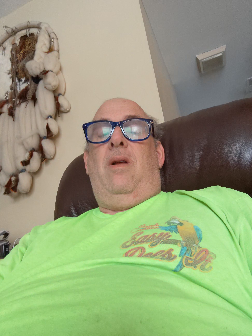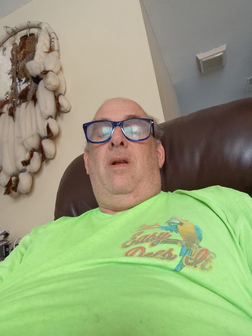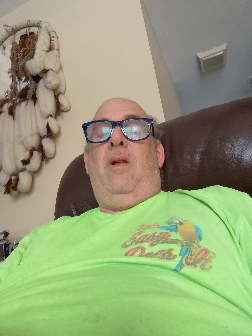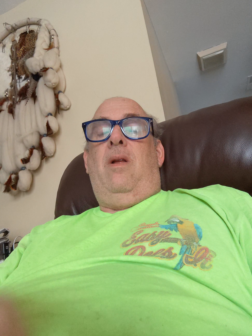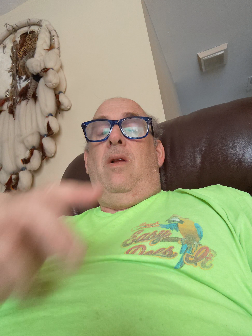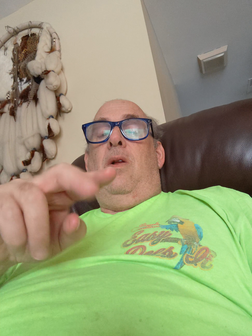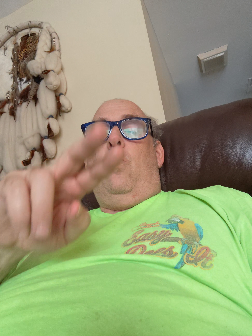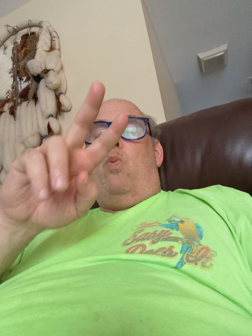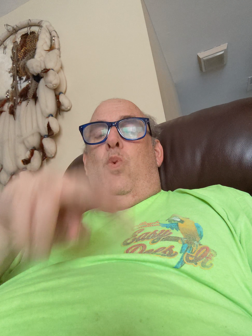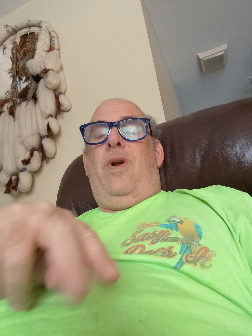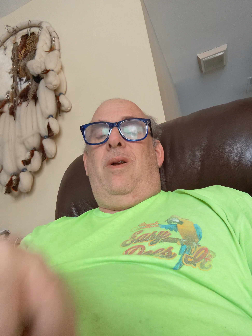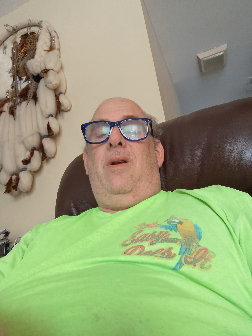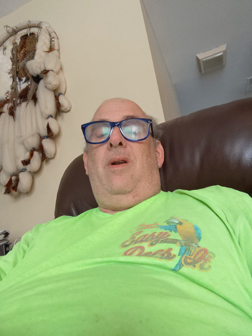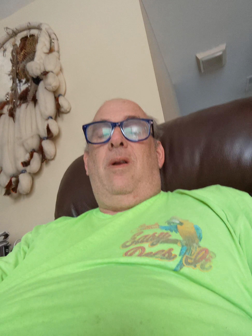read